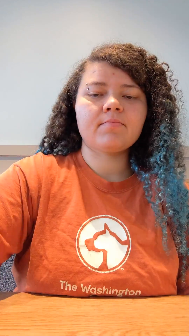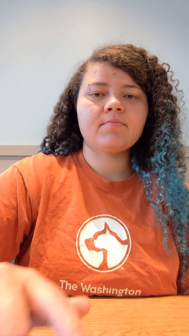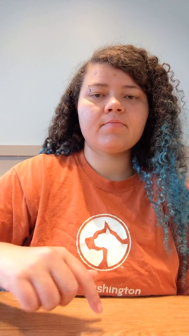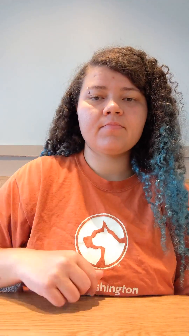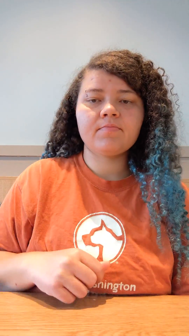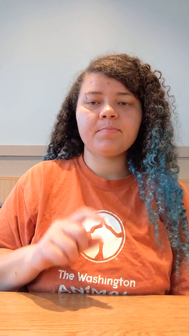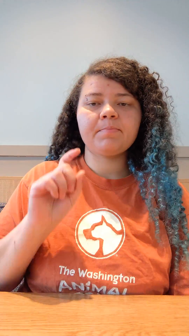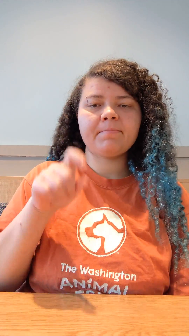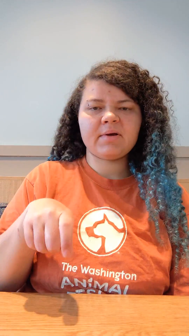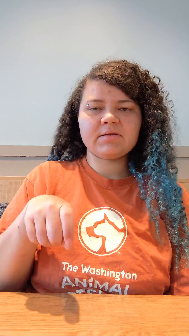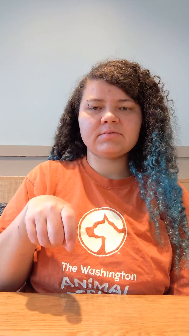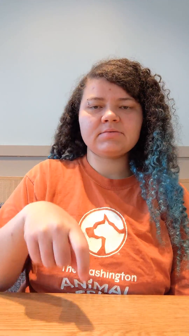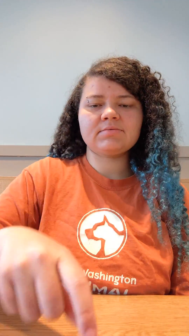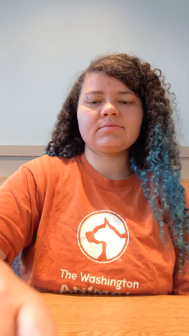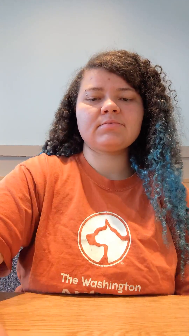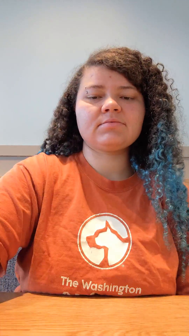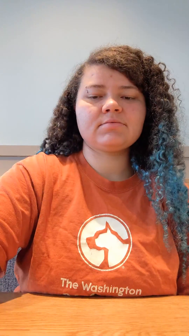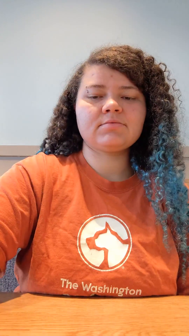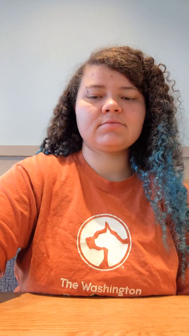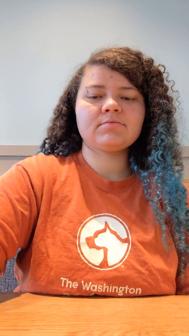must